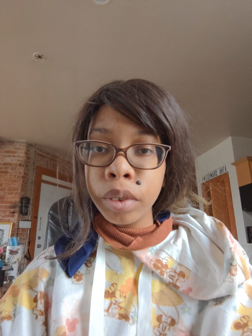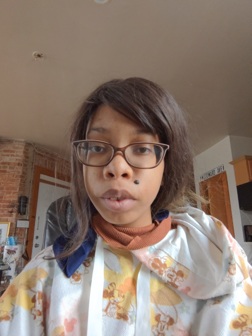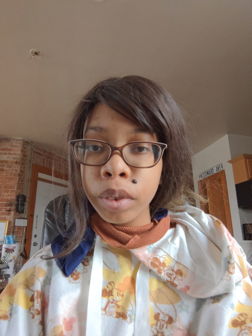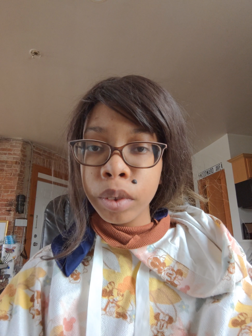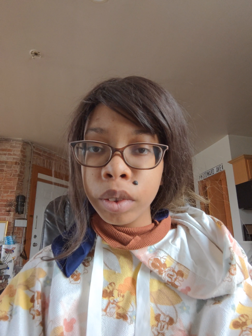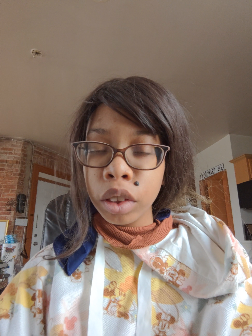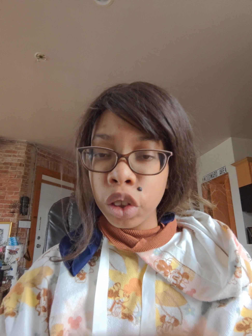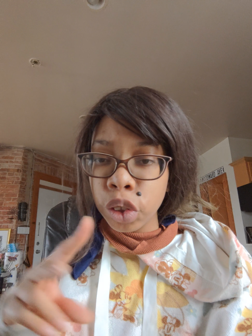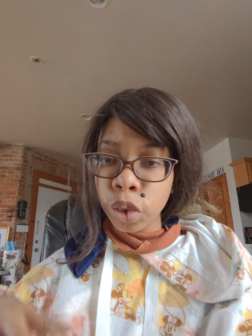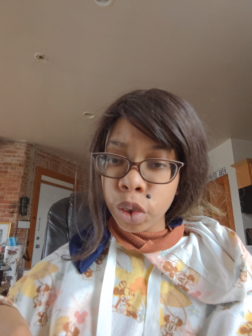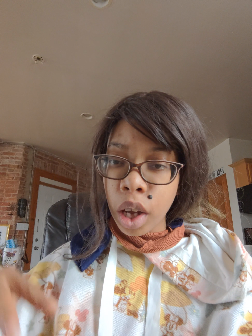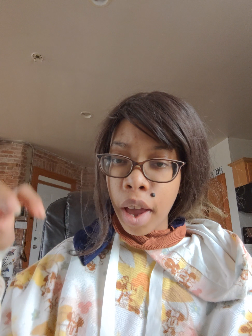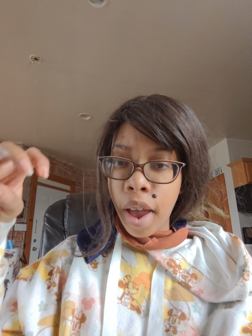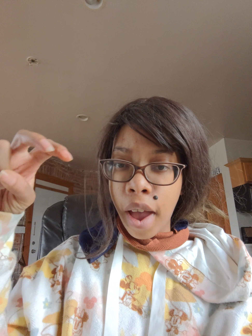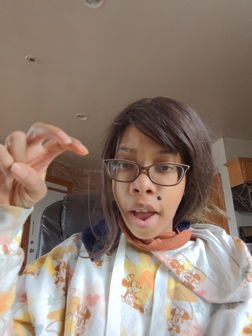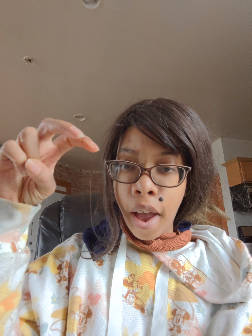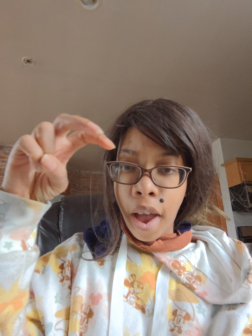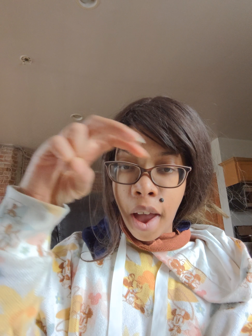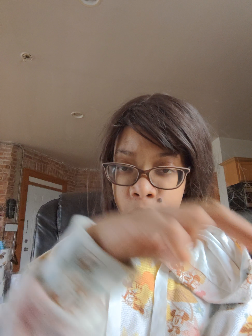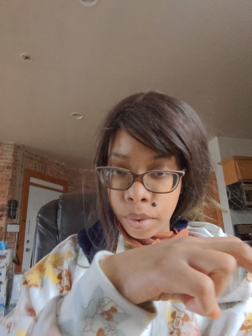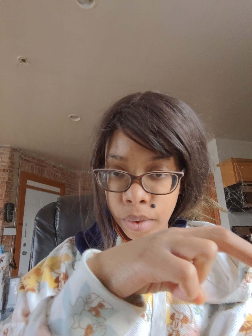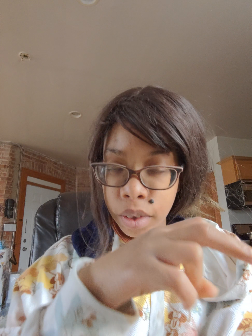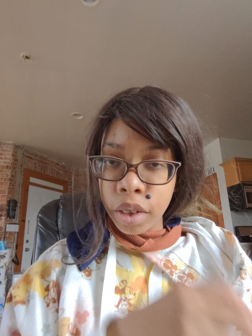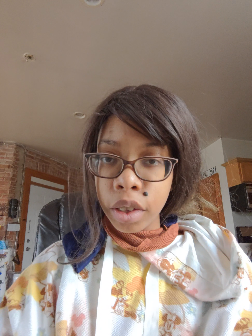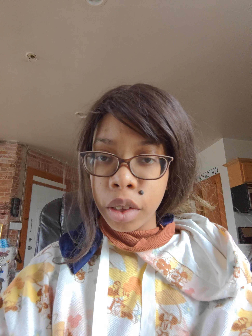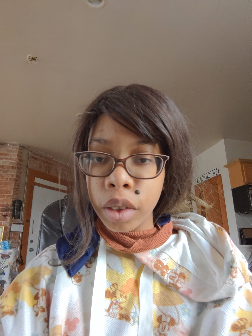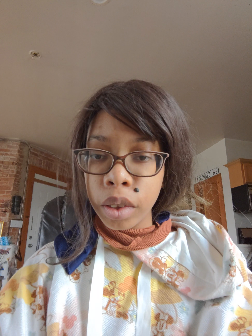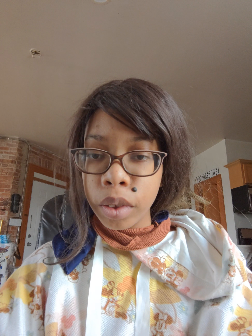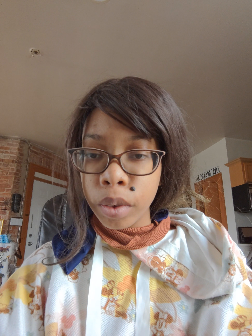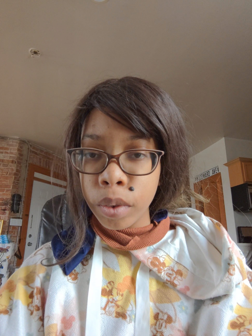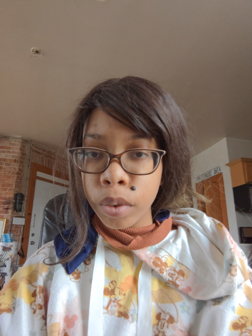jump